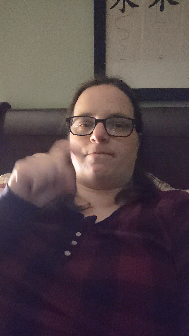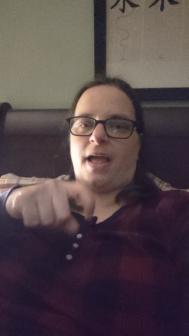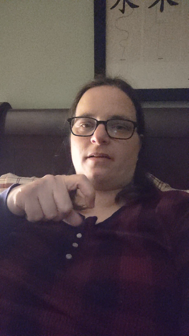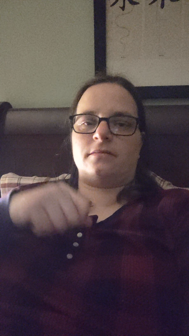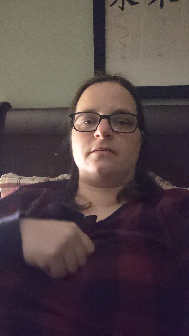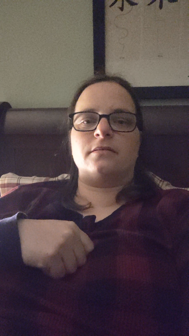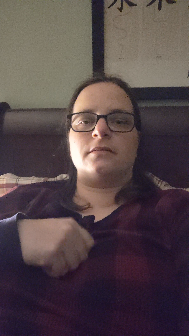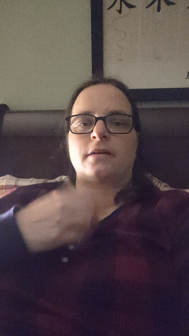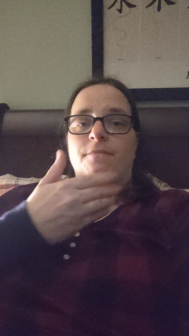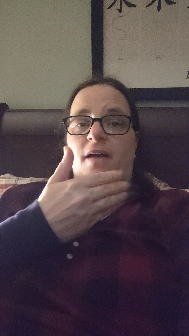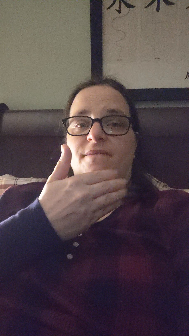butterfly